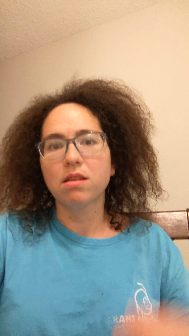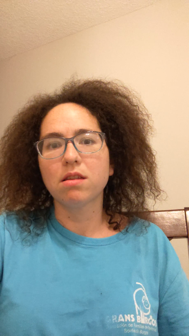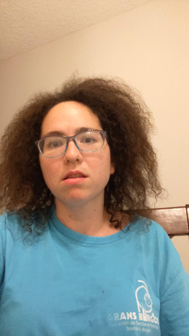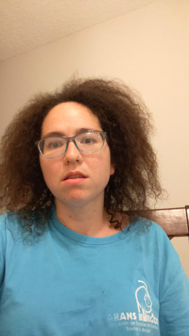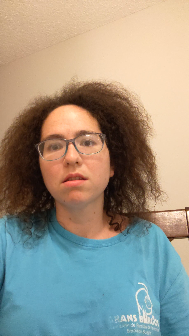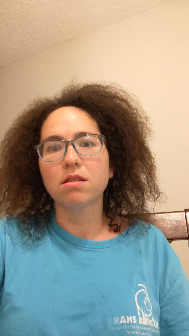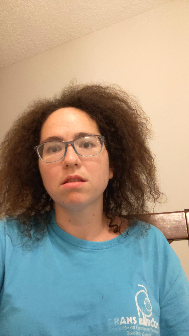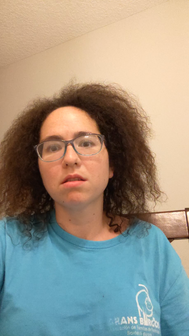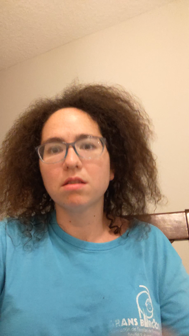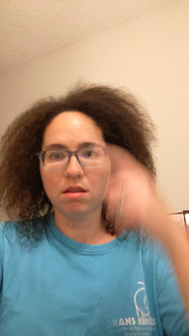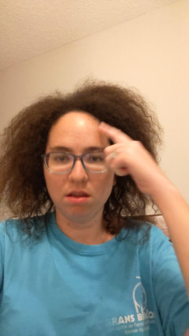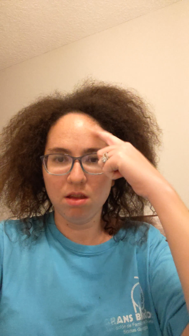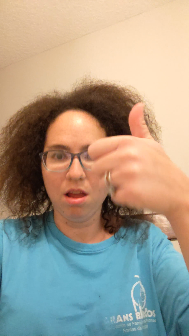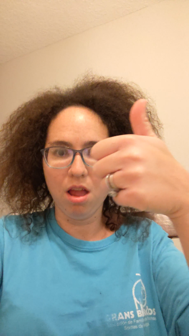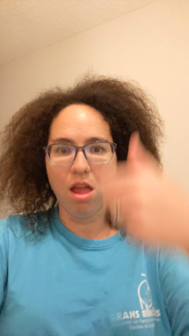dime